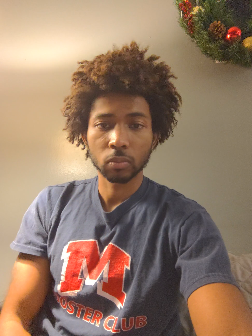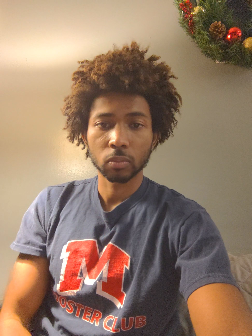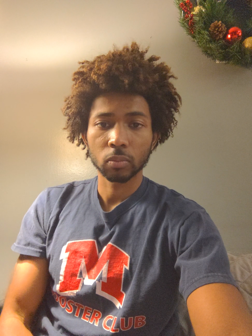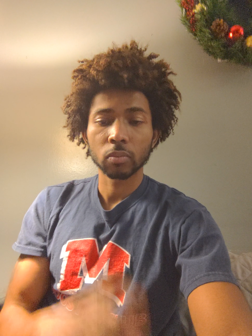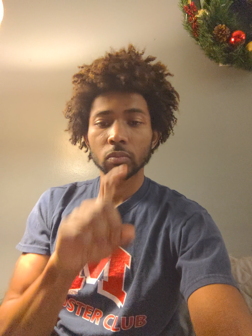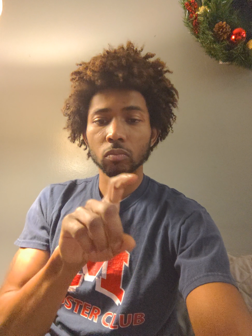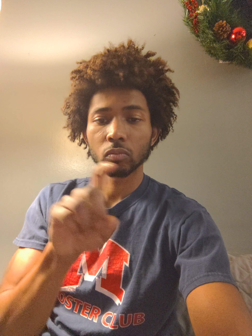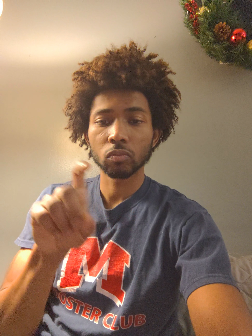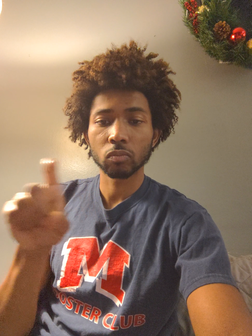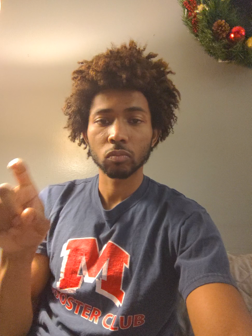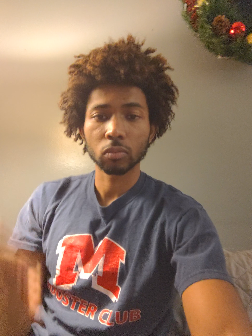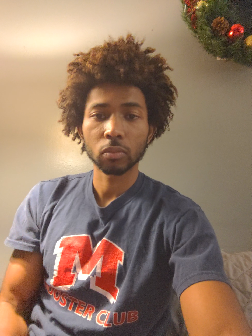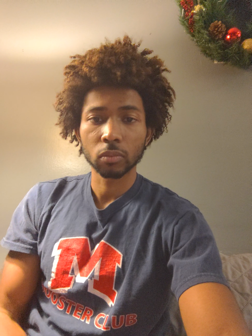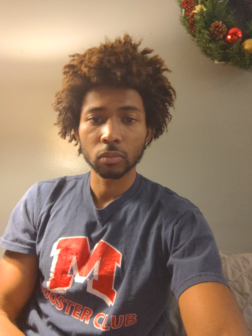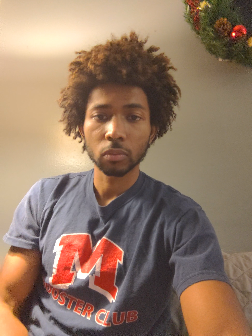closet